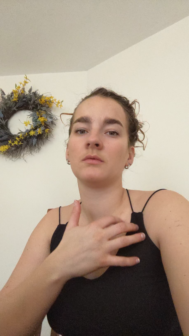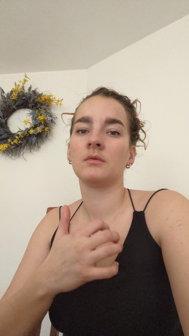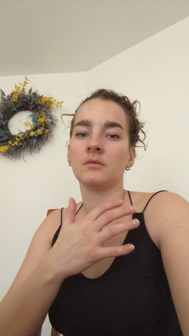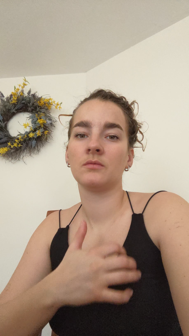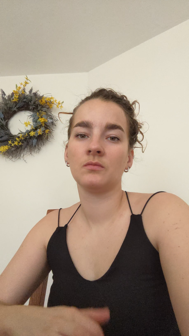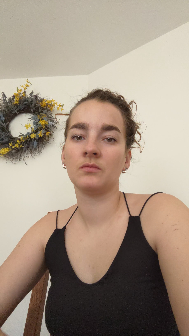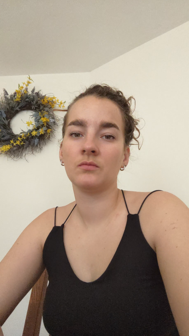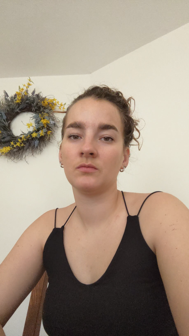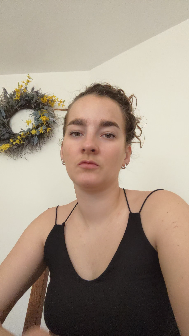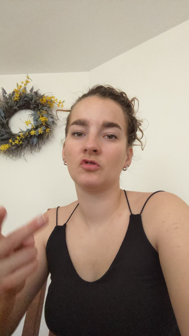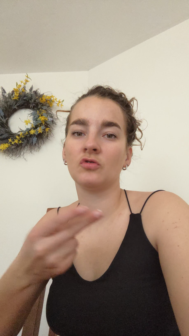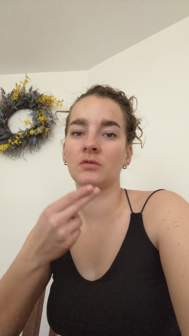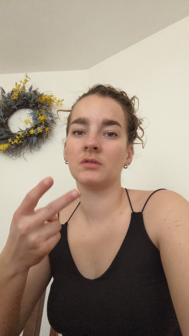sheep